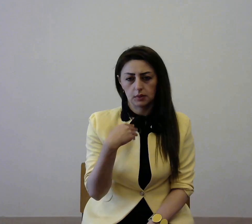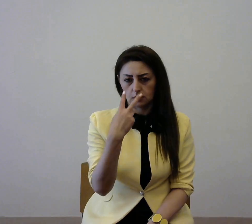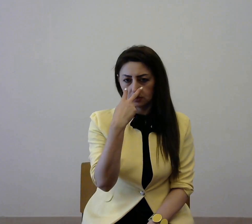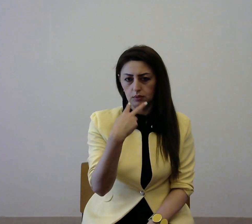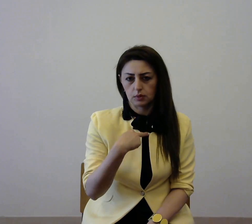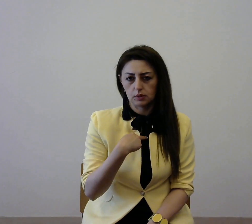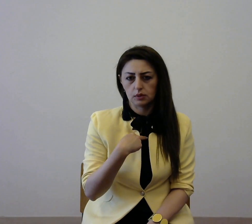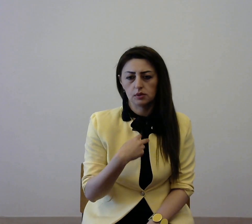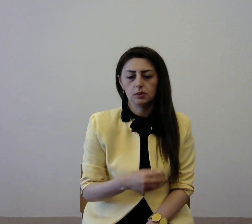görmək